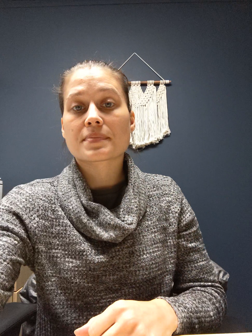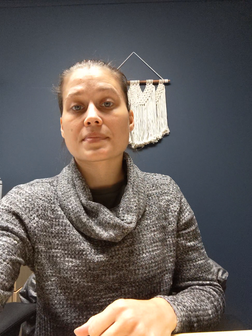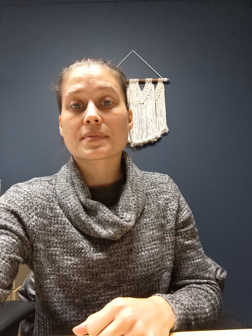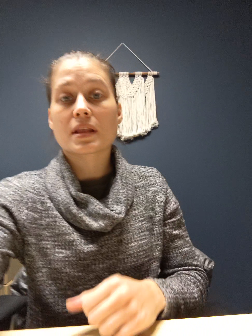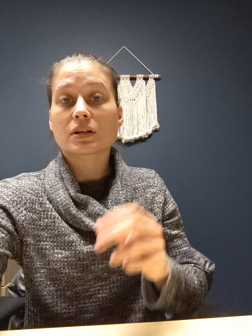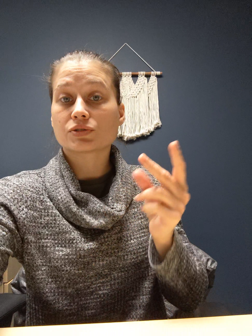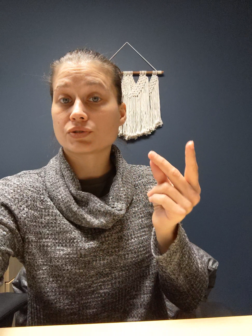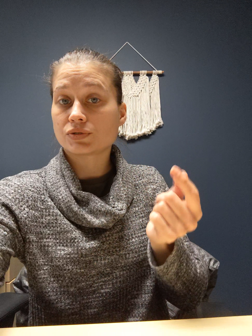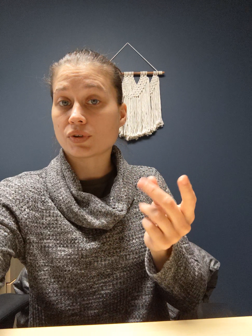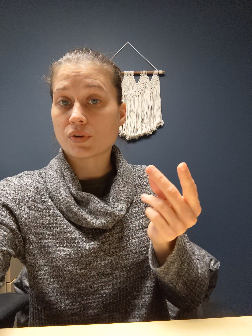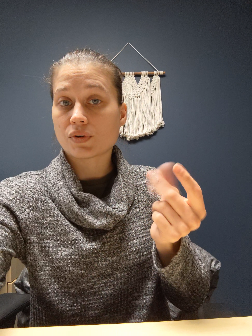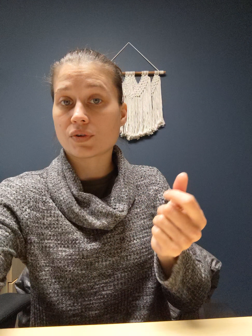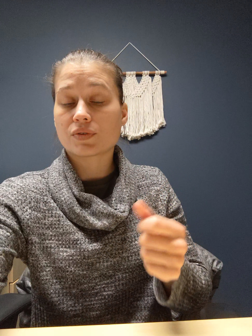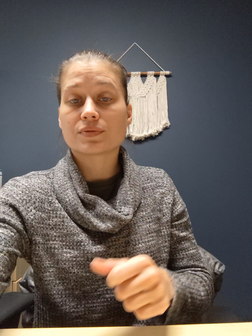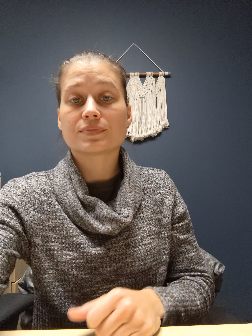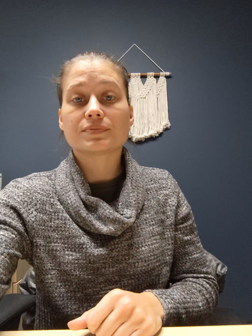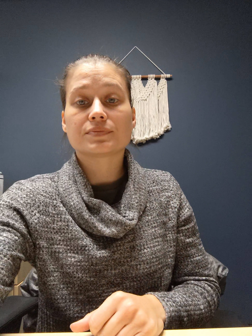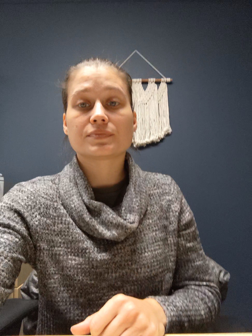dog